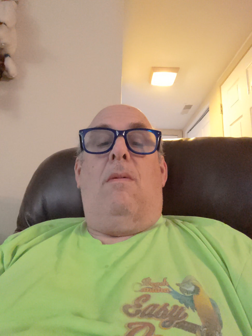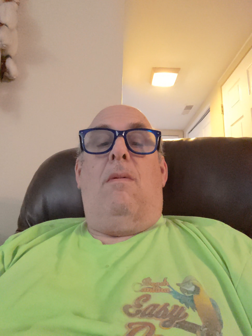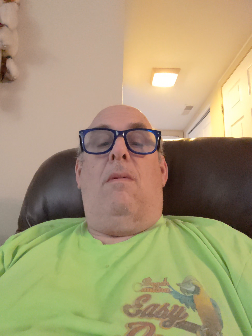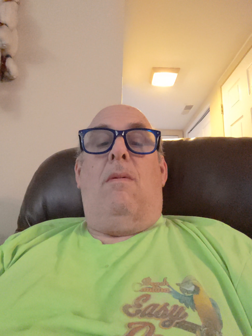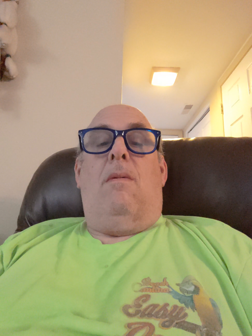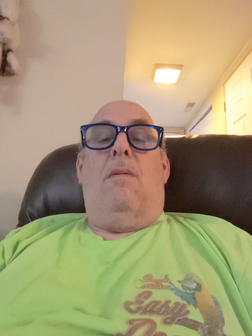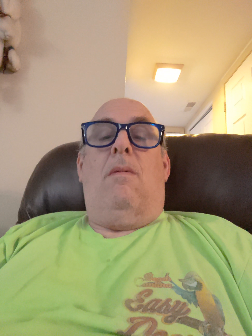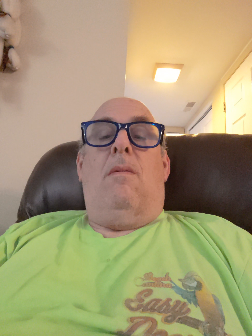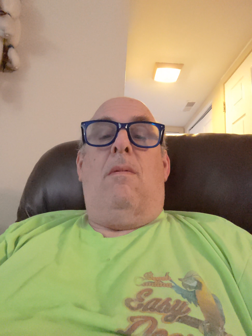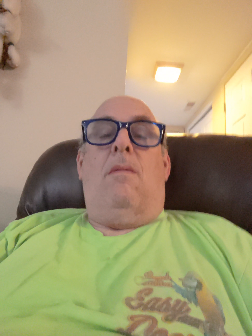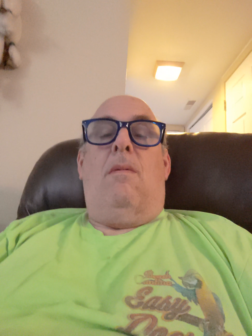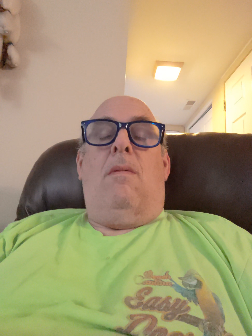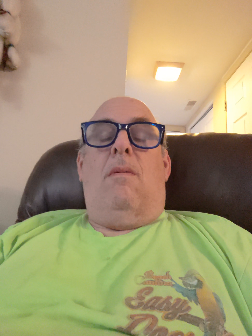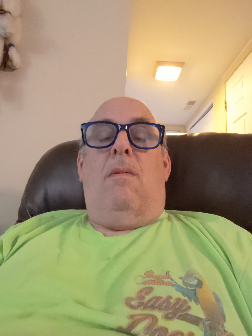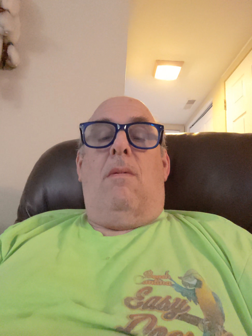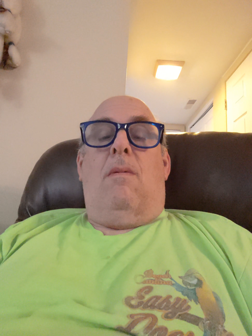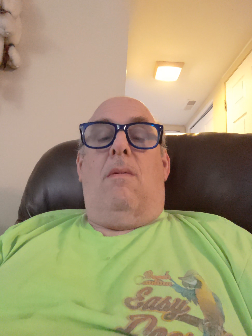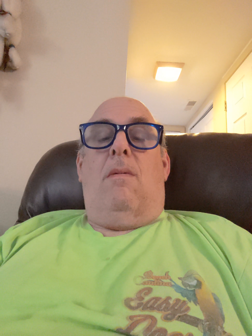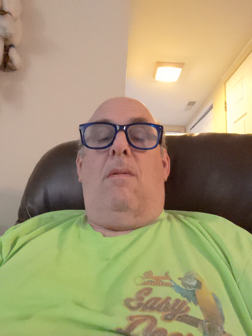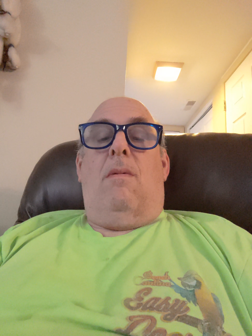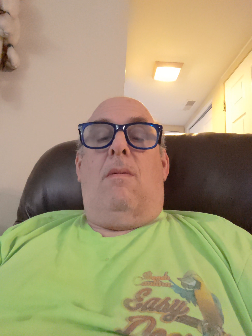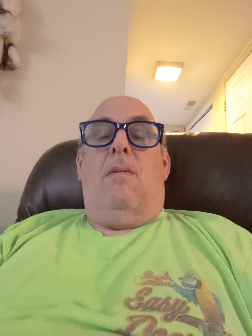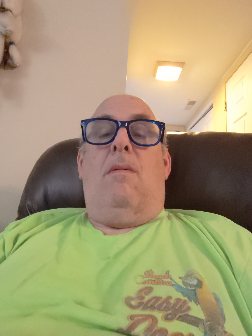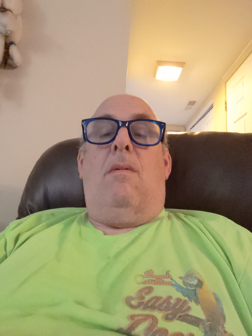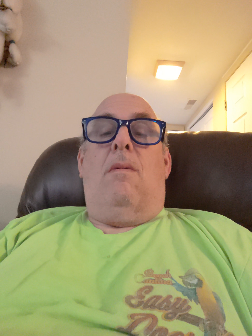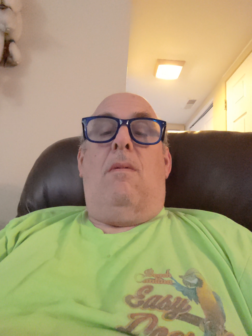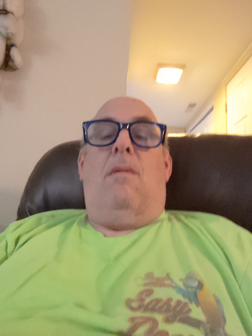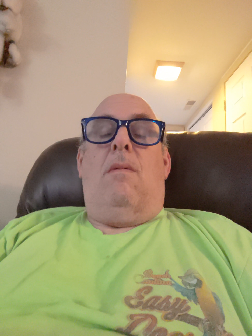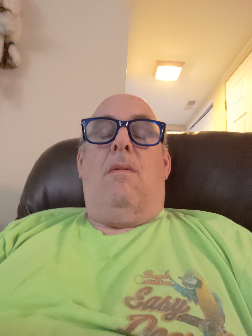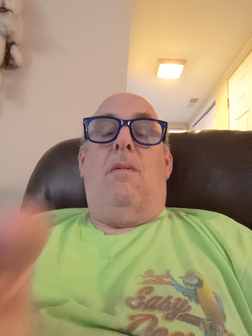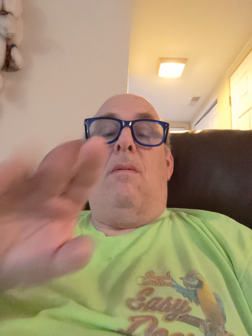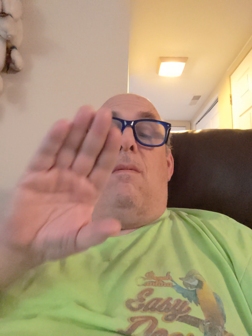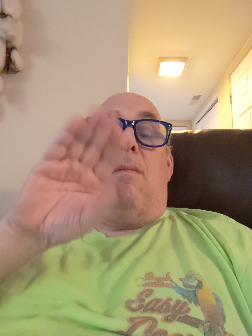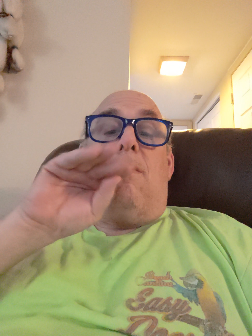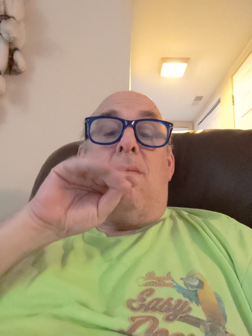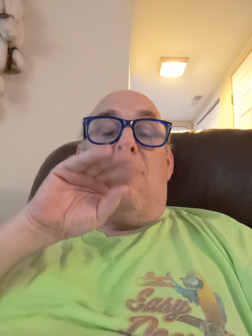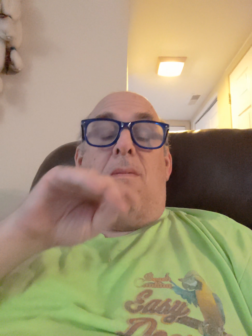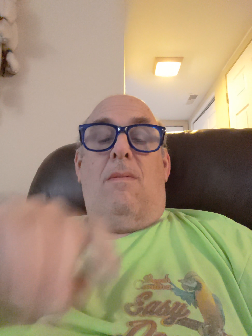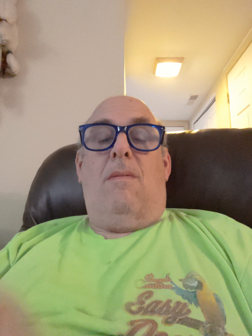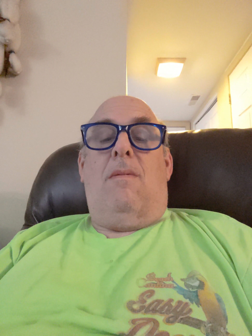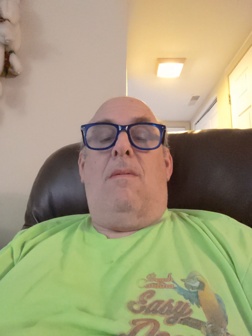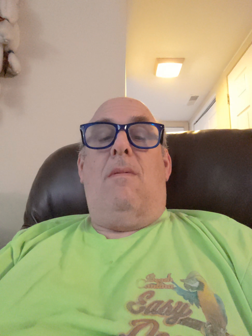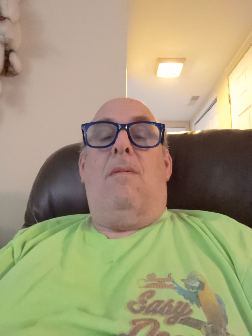goose